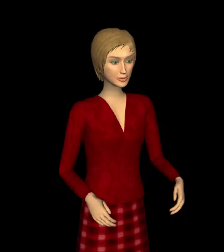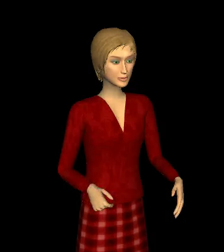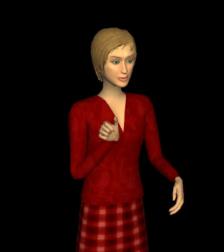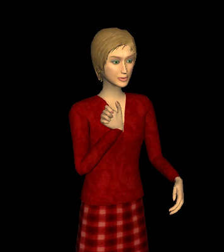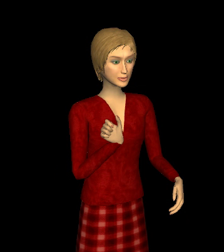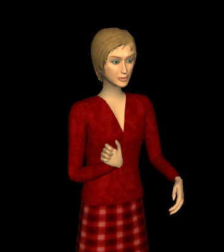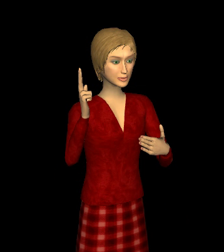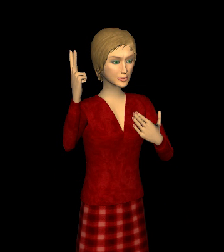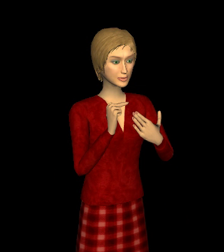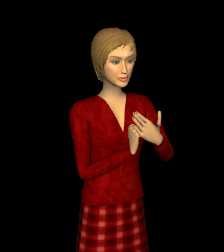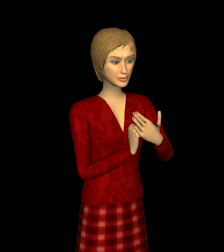فنان